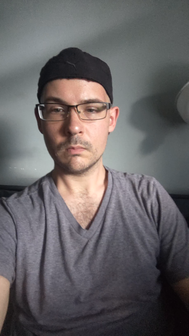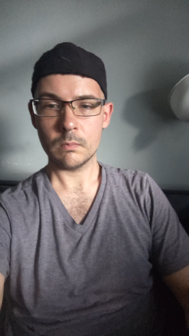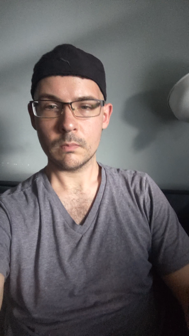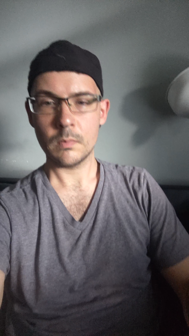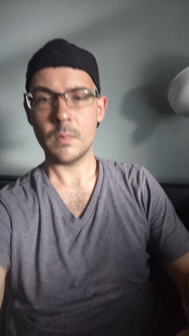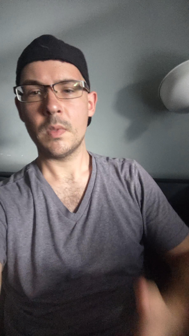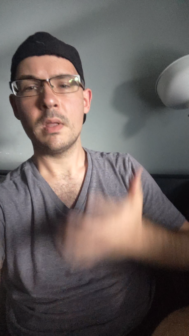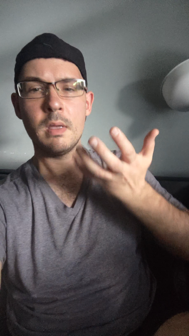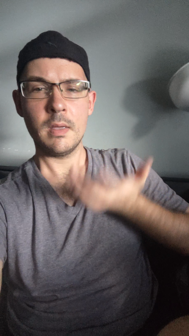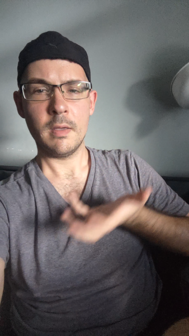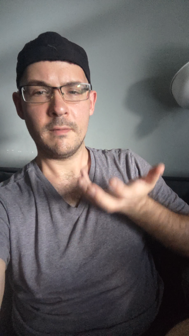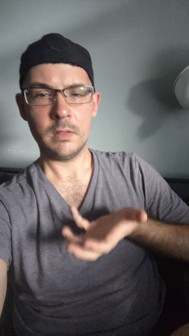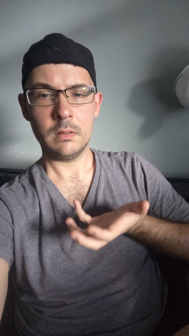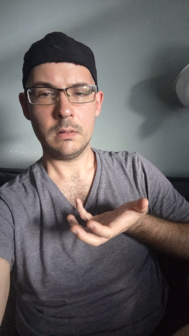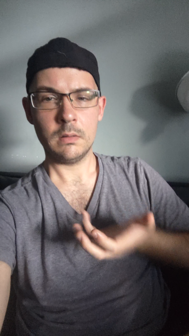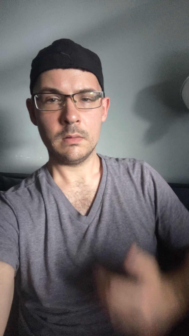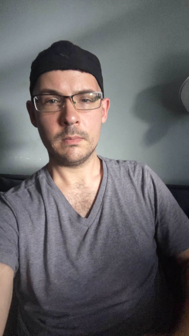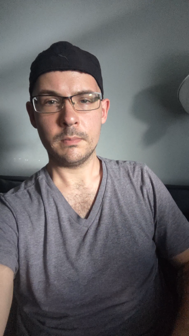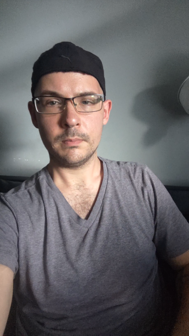heavy